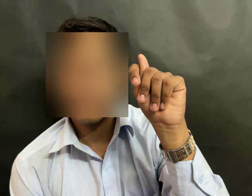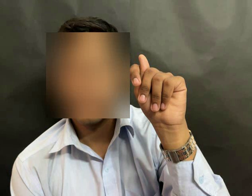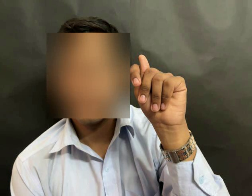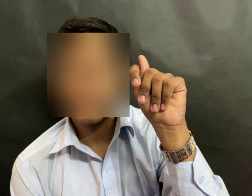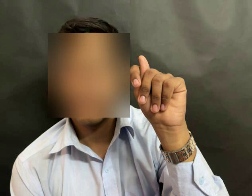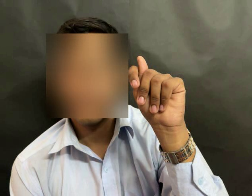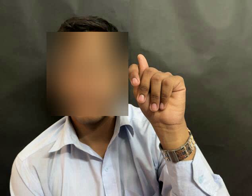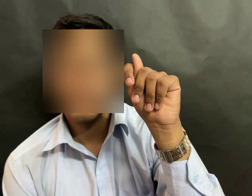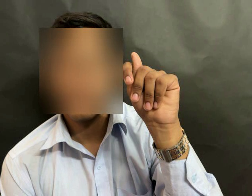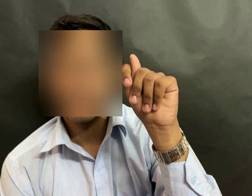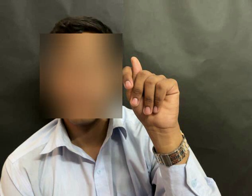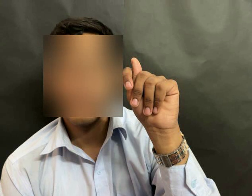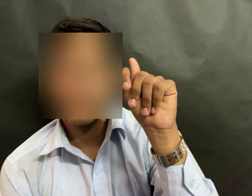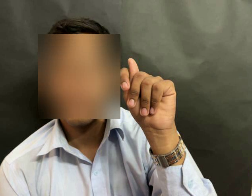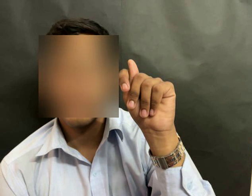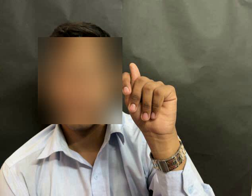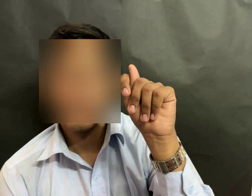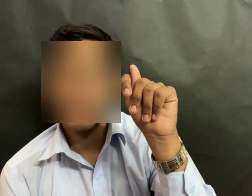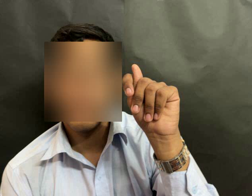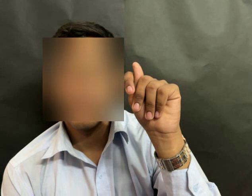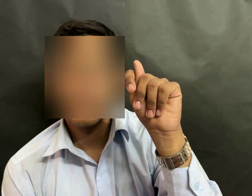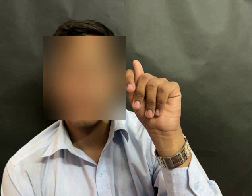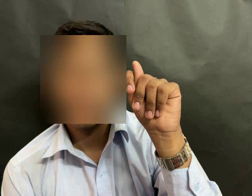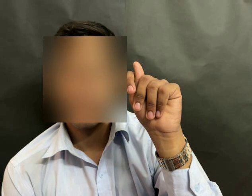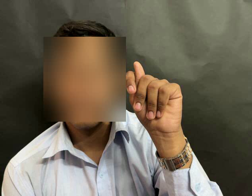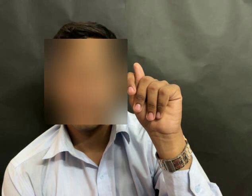T